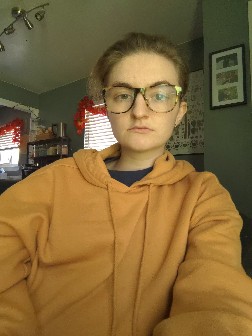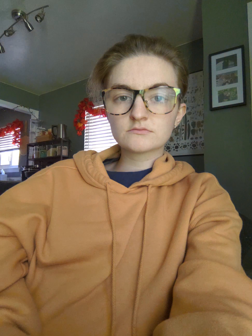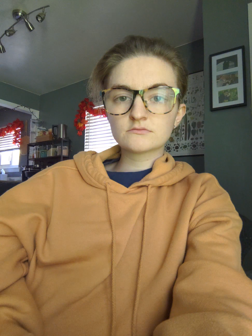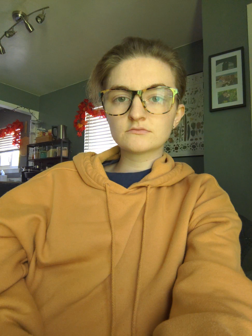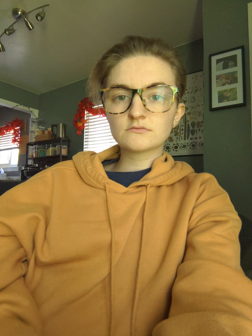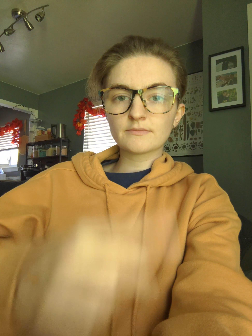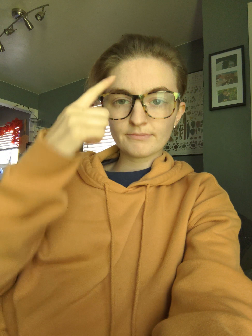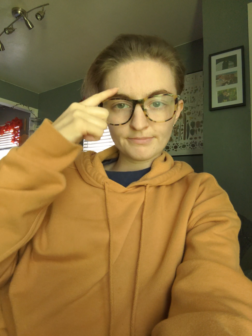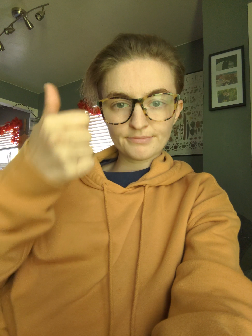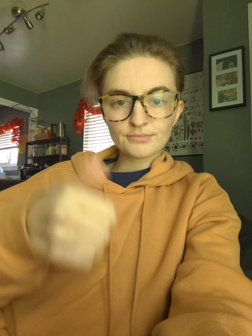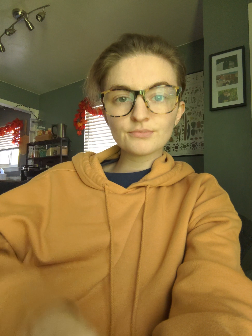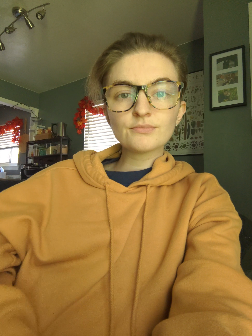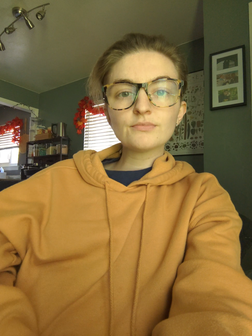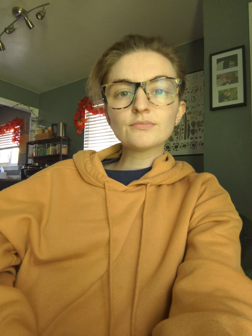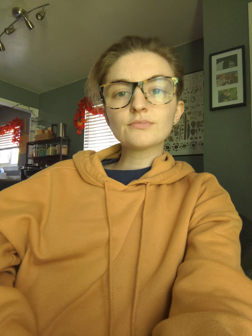dime